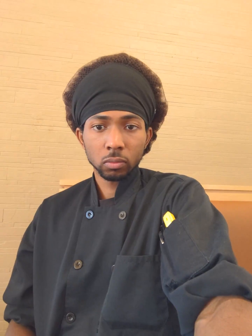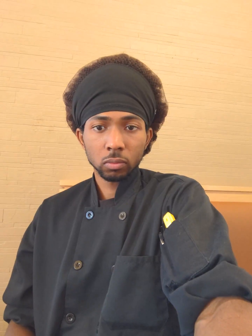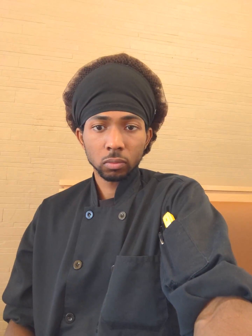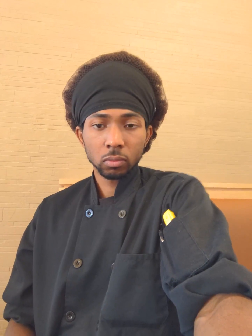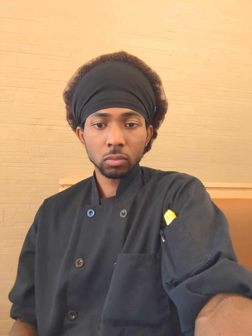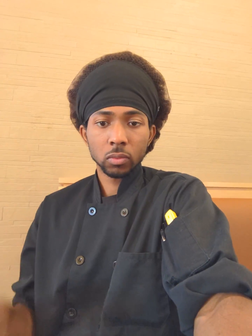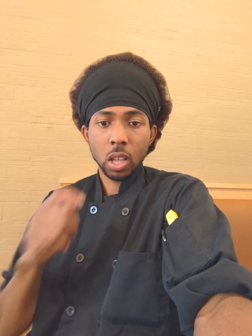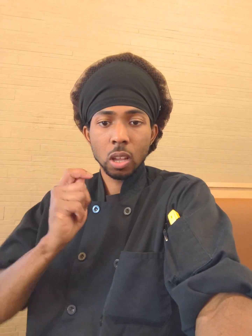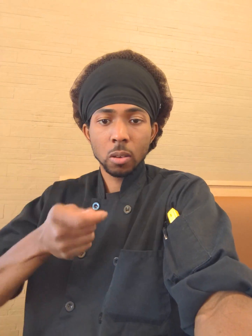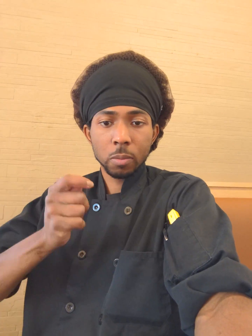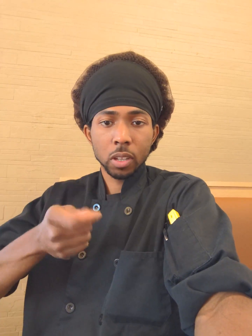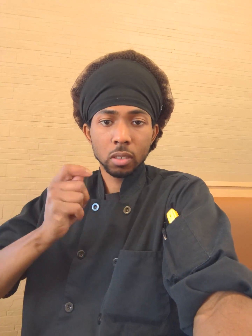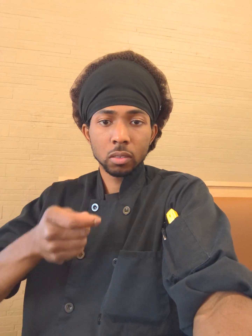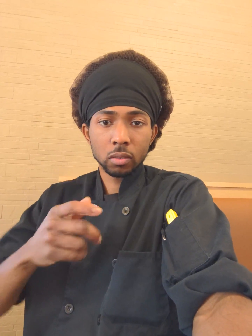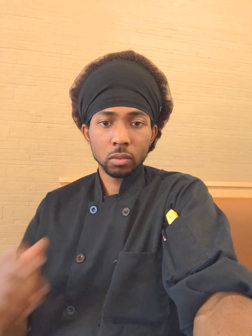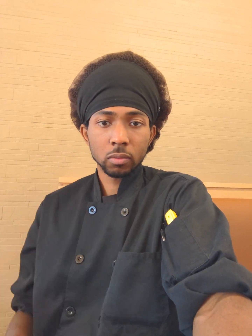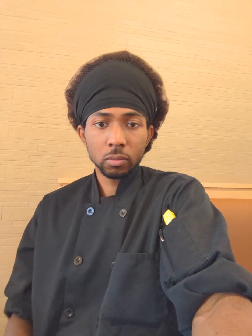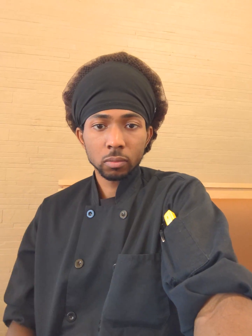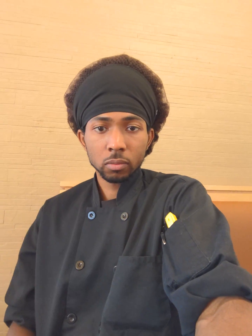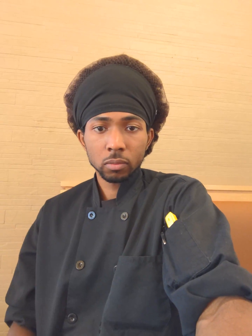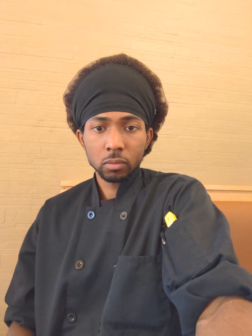cart